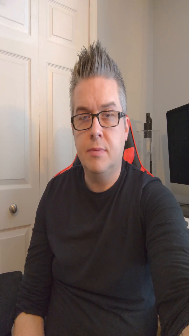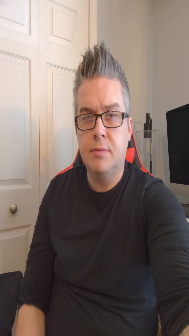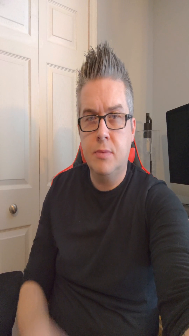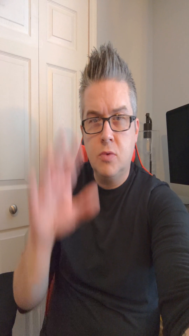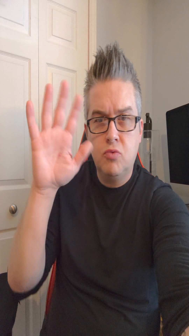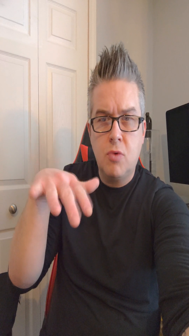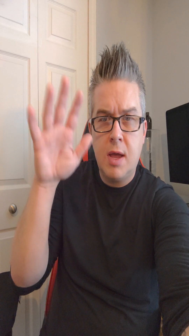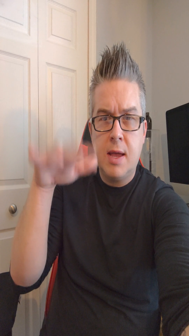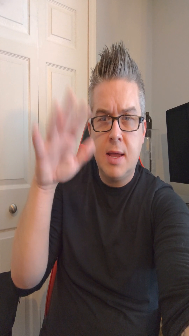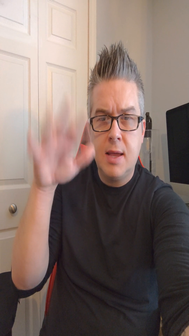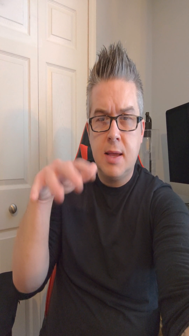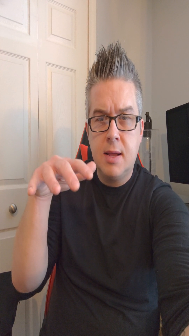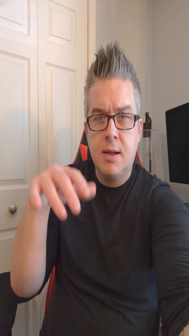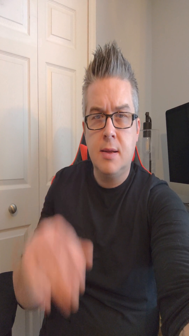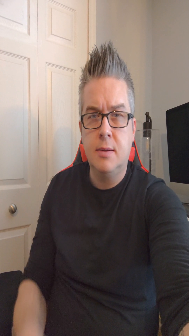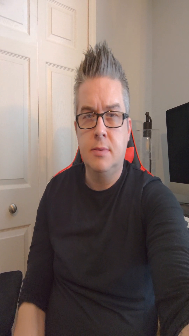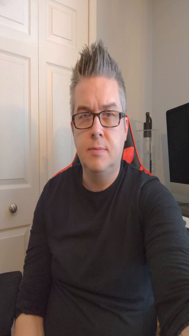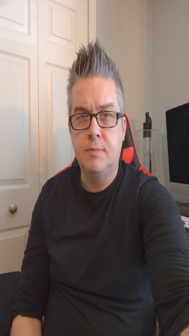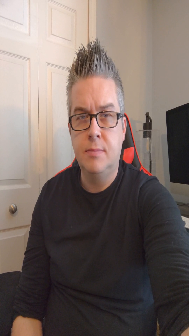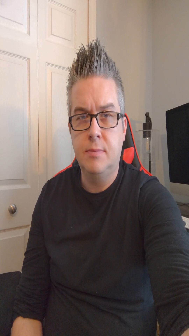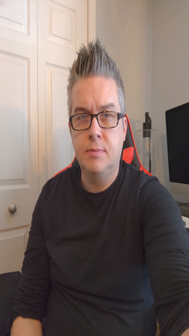rain